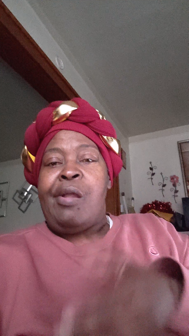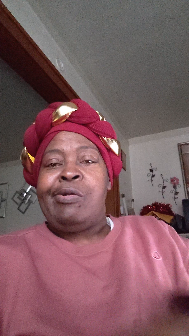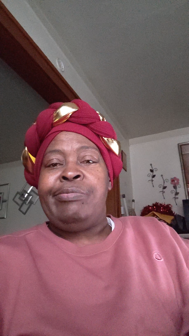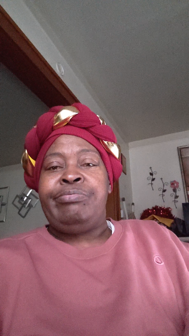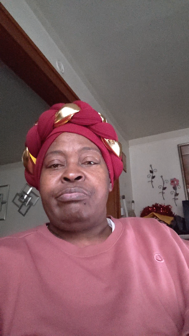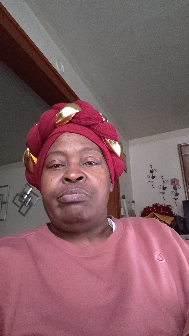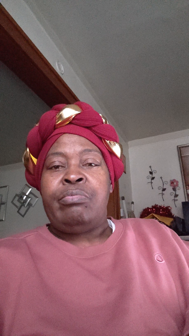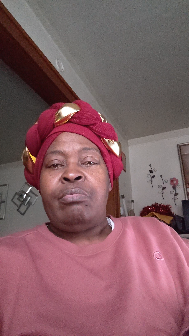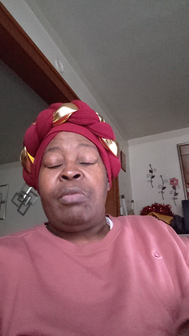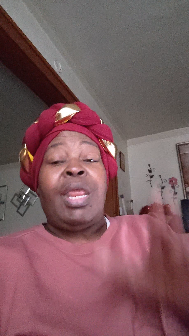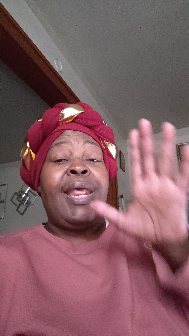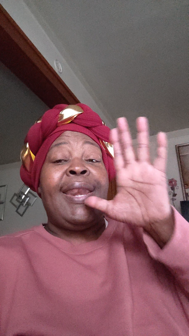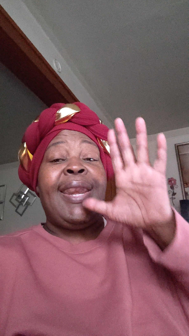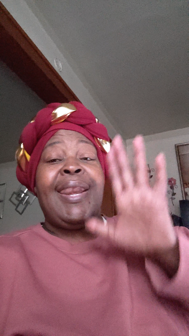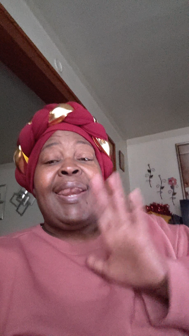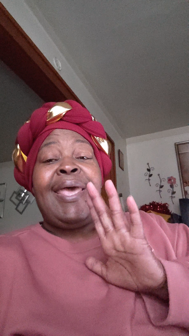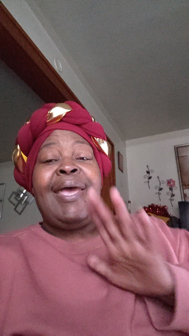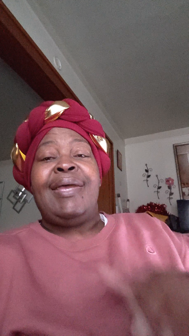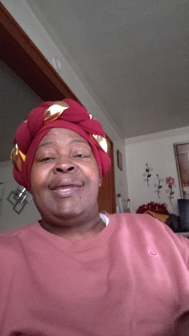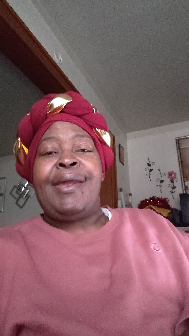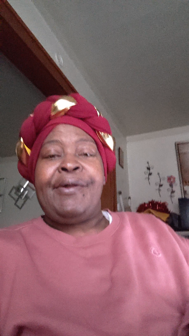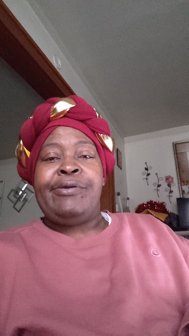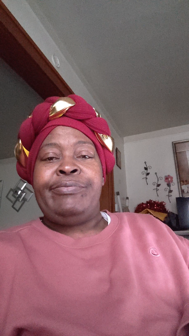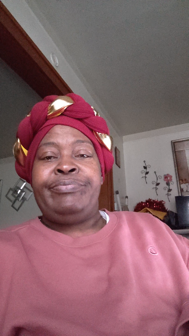lady